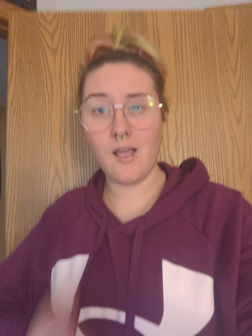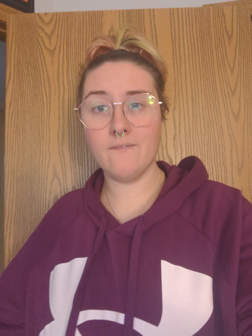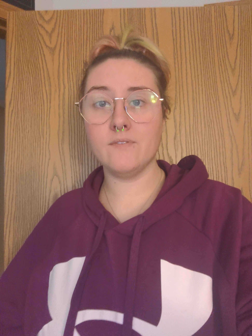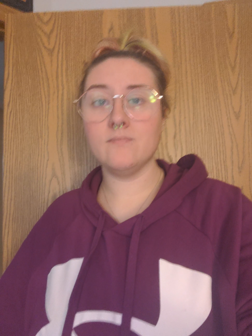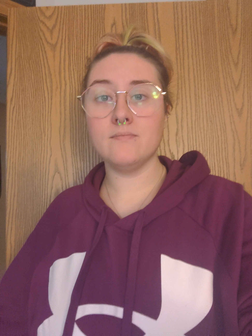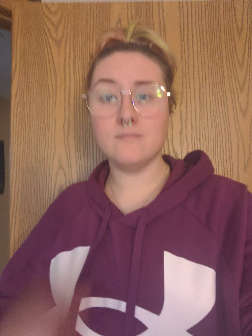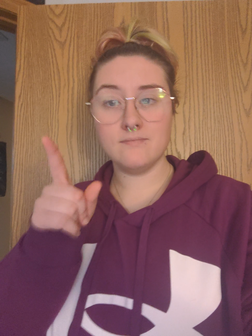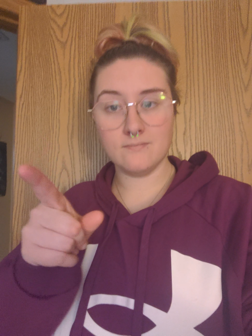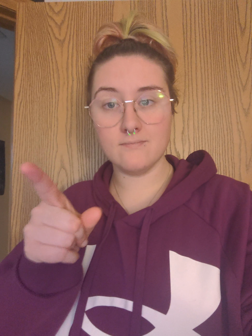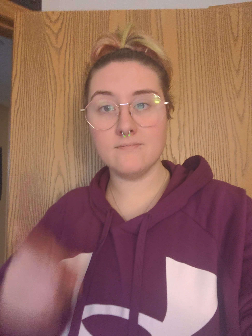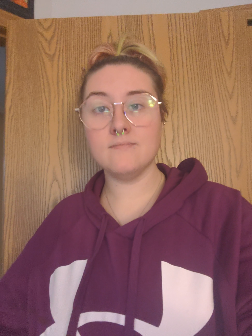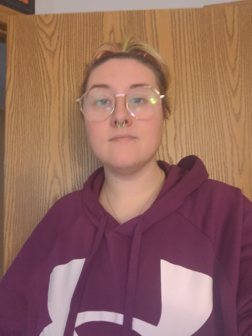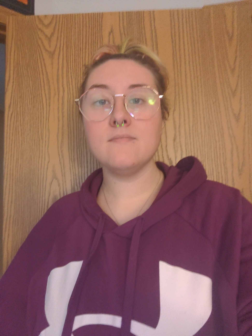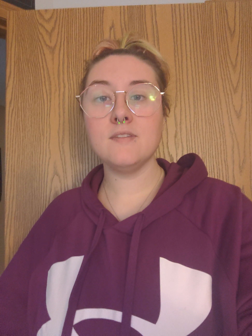he/she/it